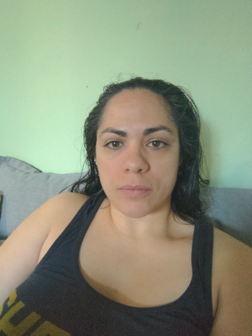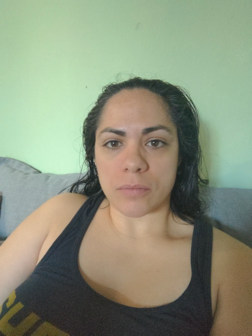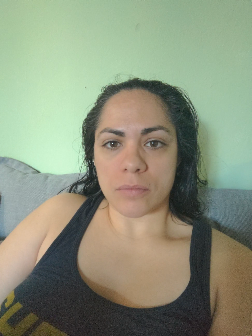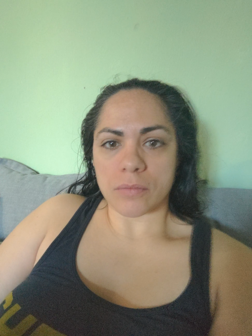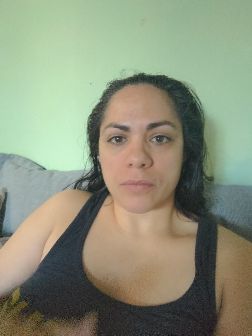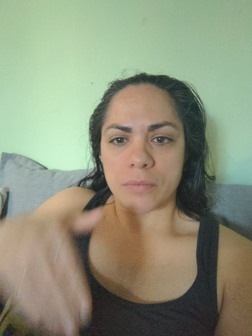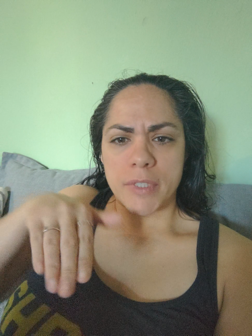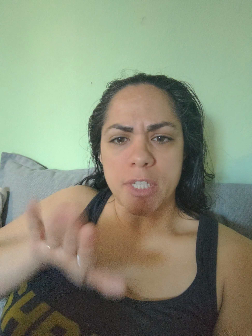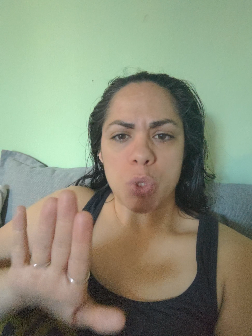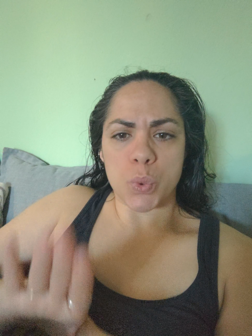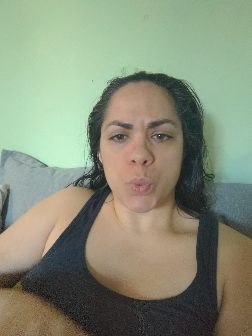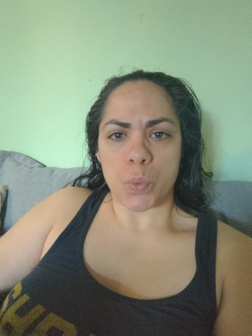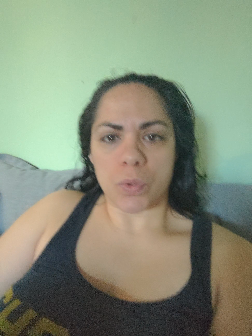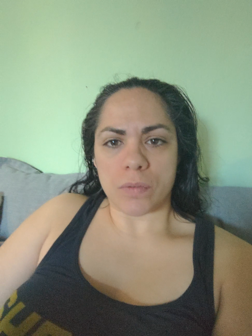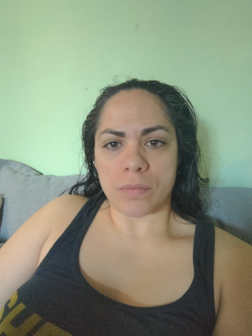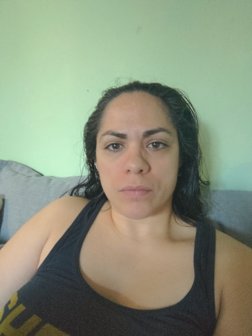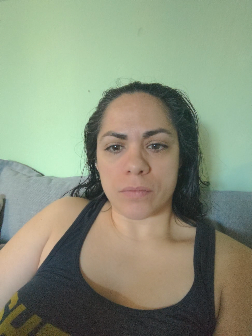into